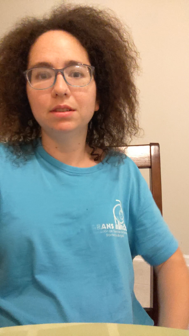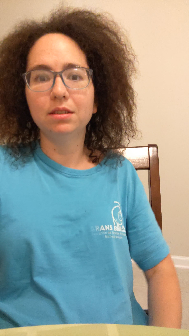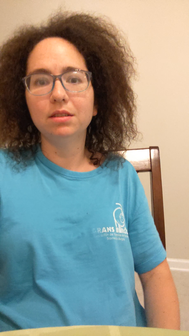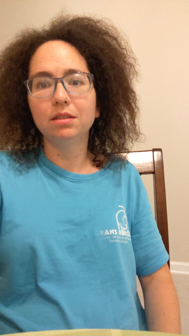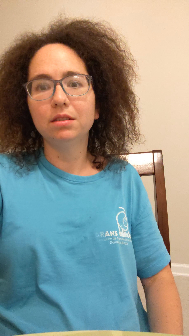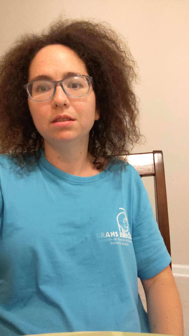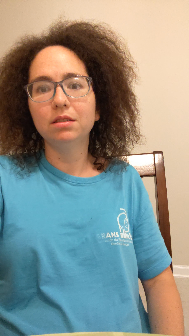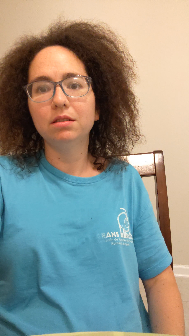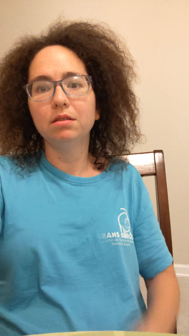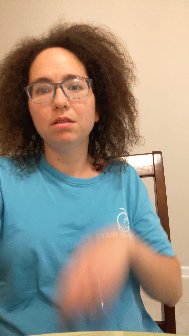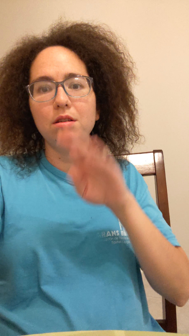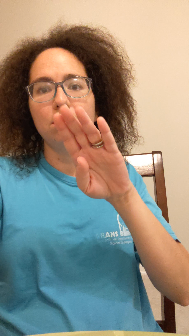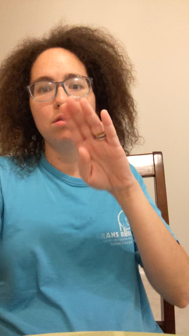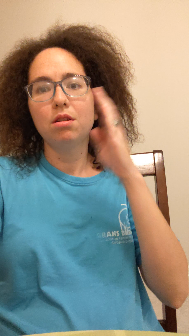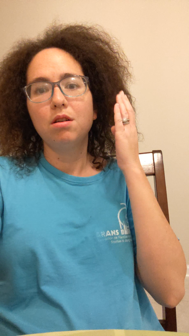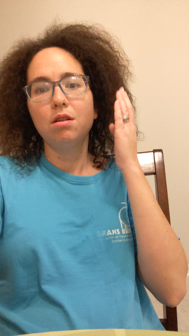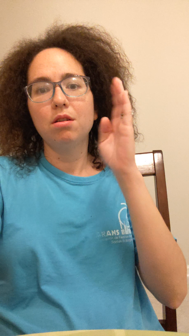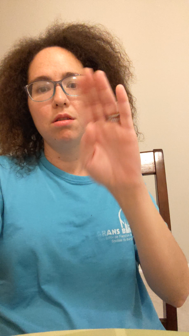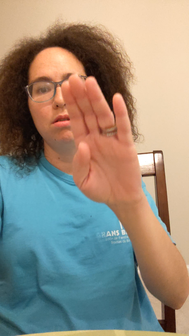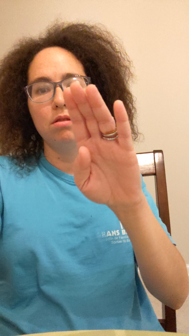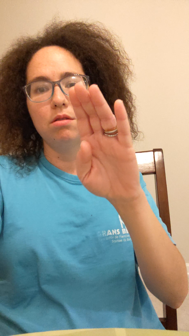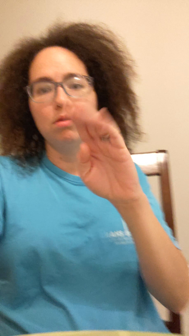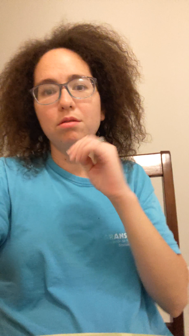door